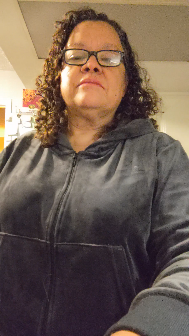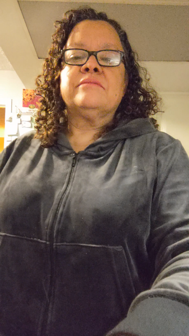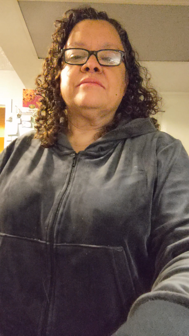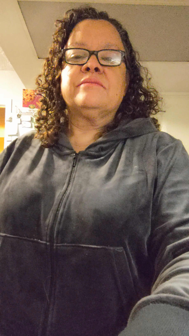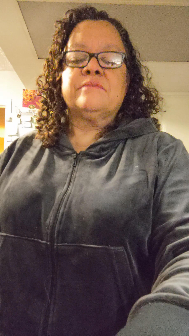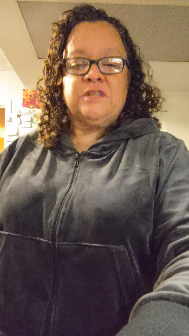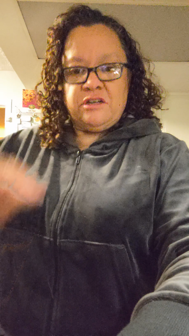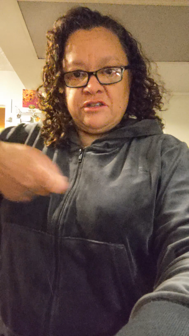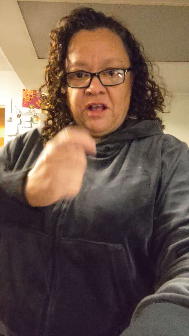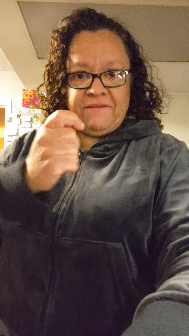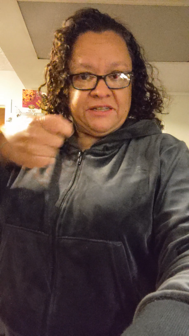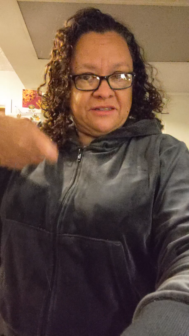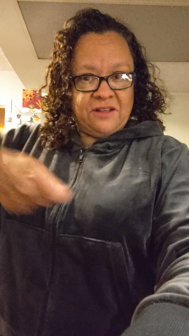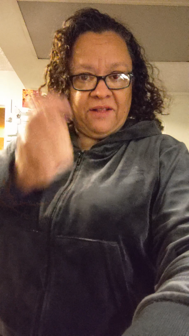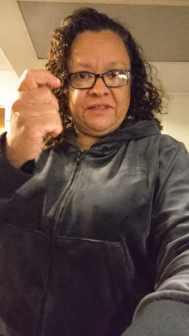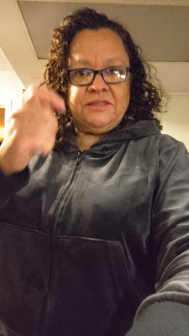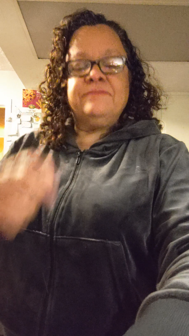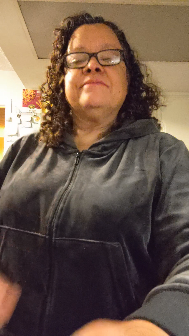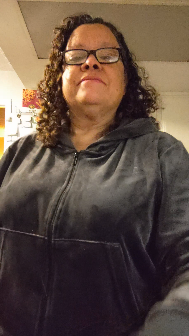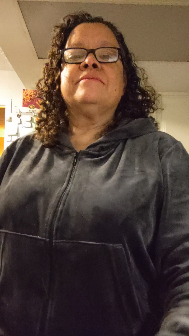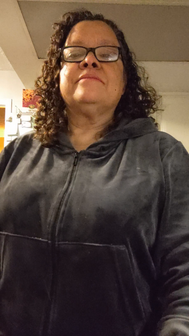shovel